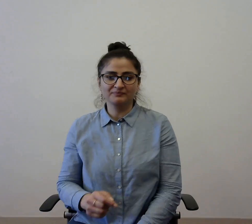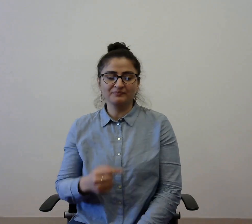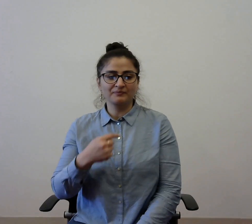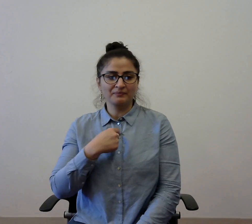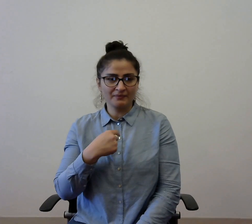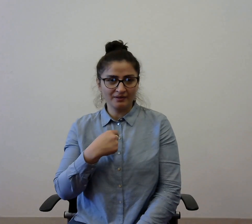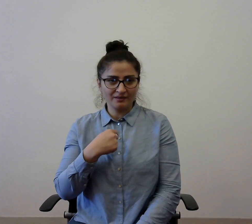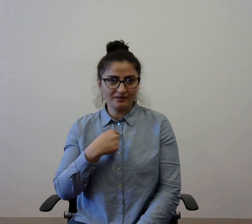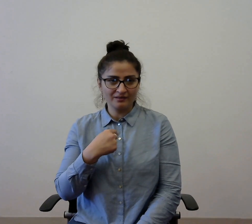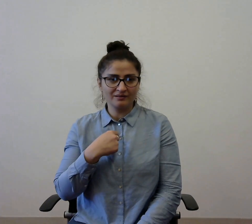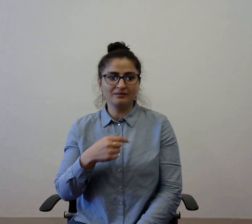mən